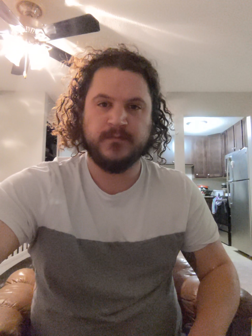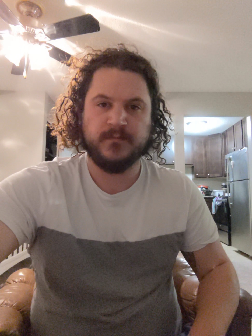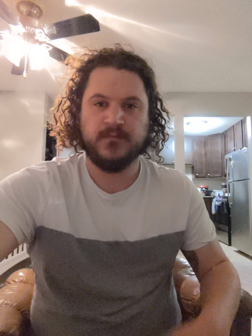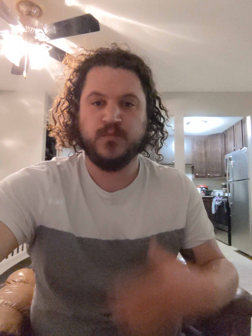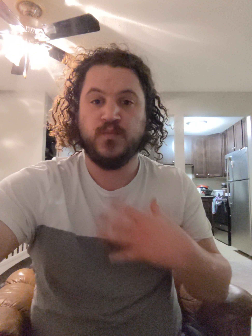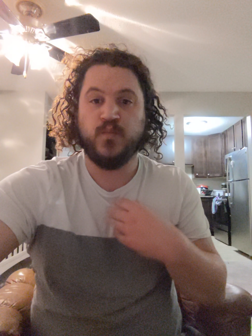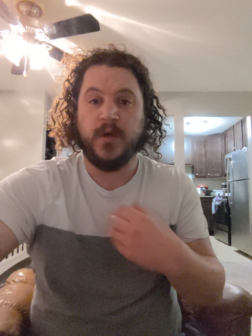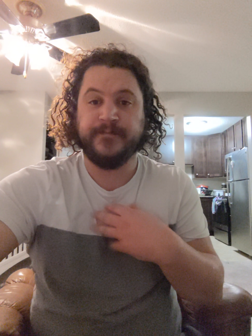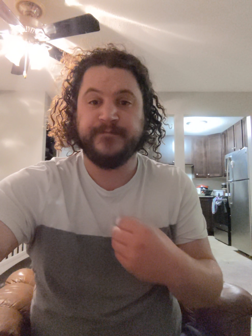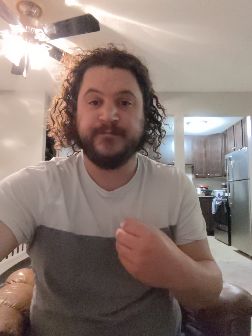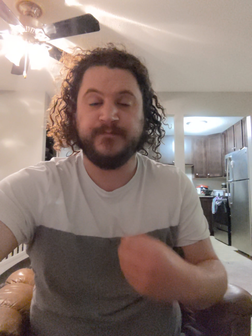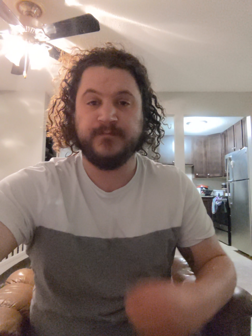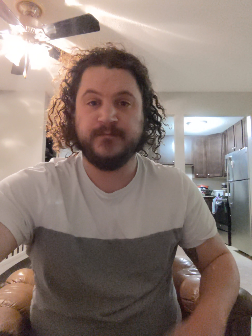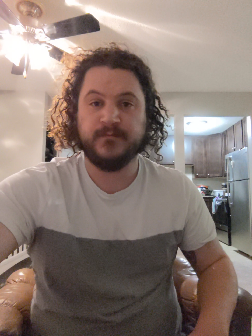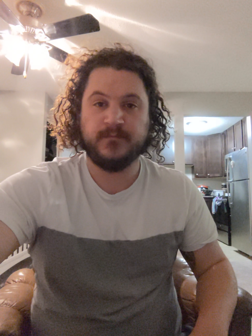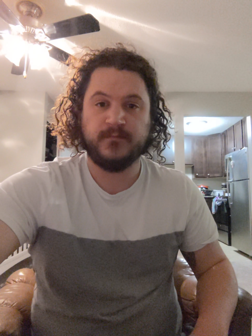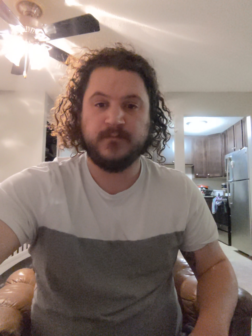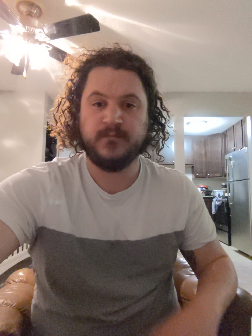white